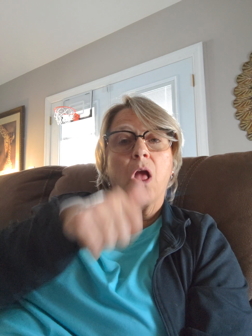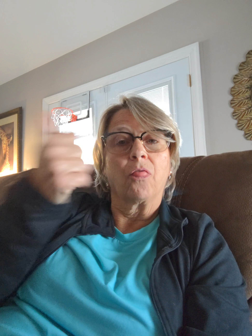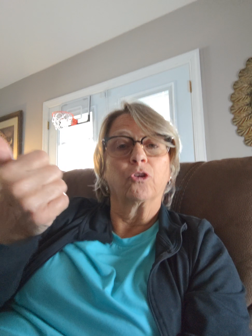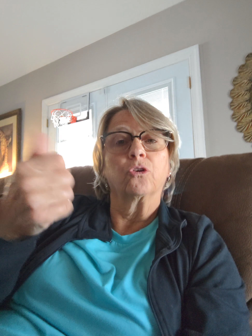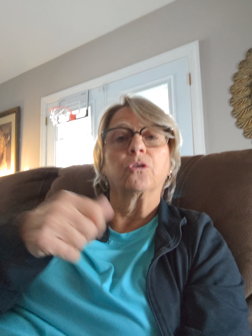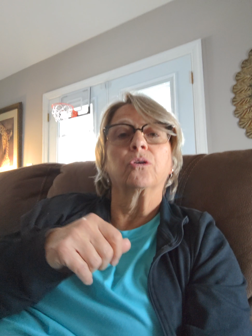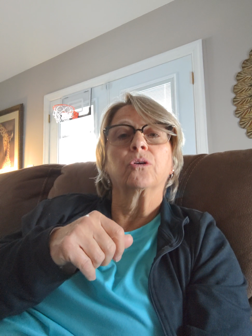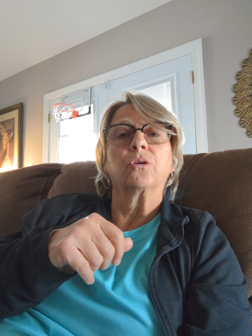another